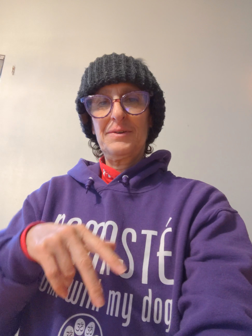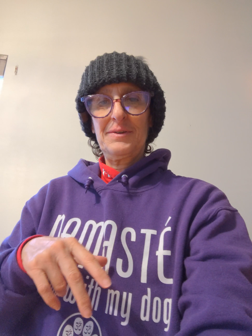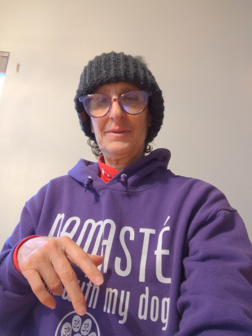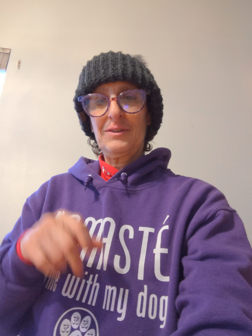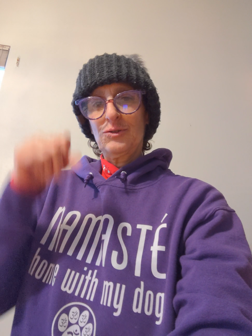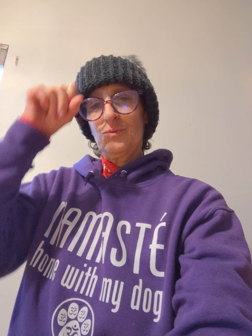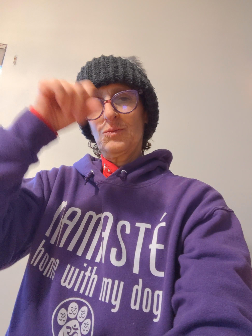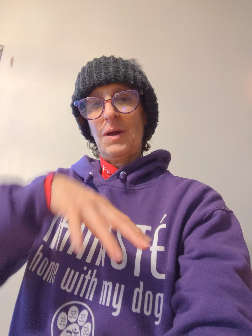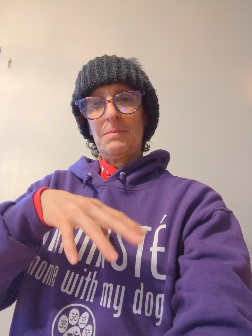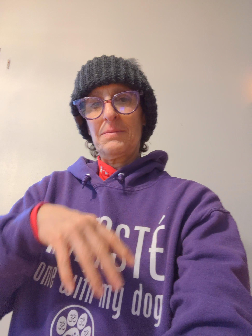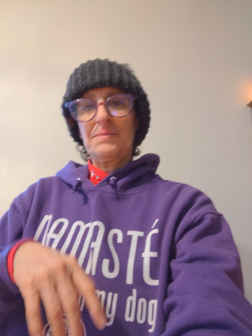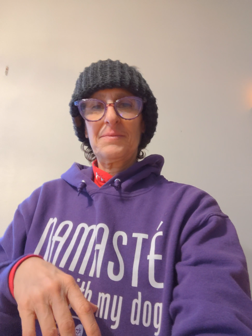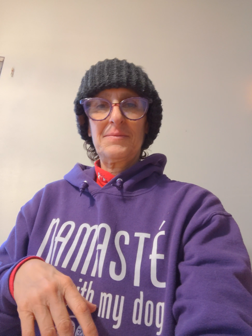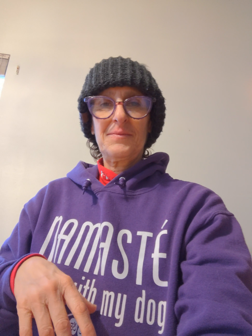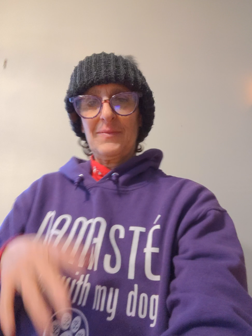drop